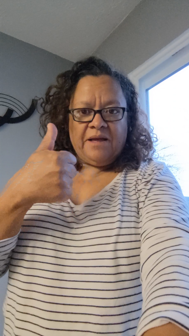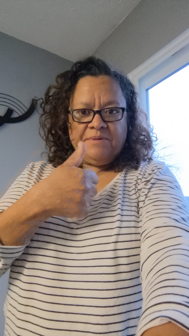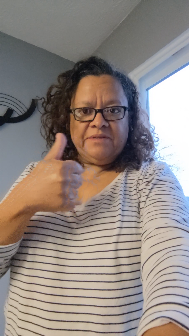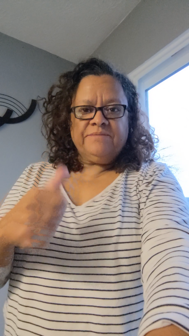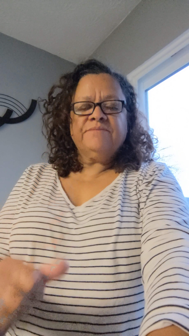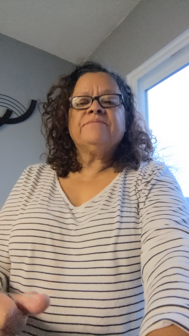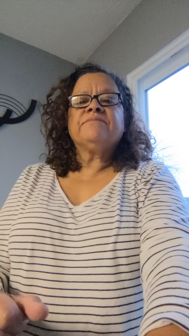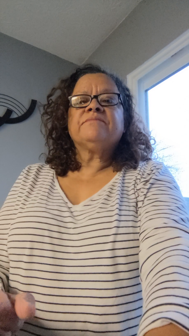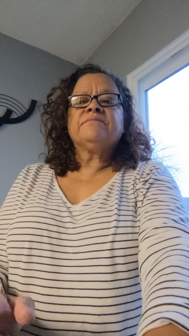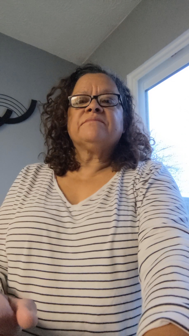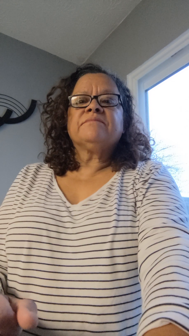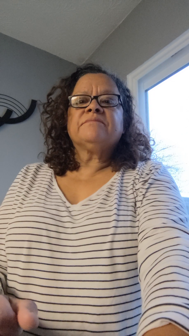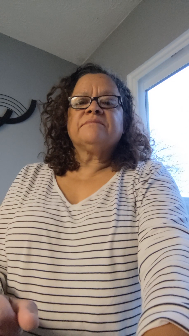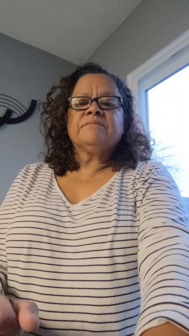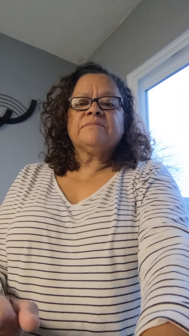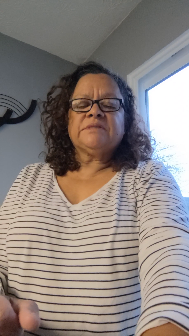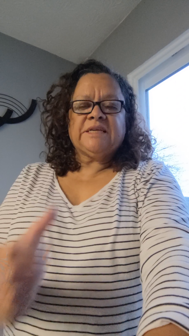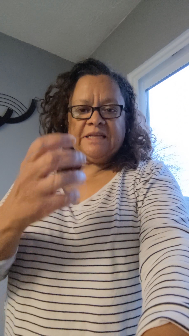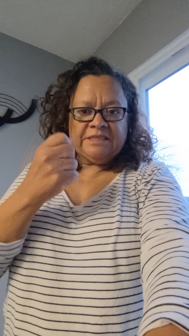get